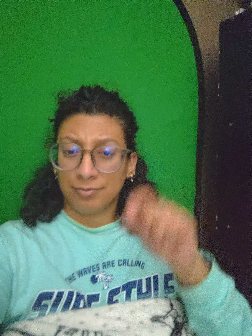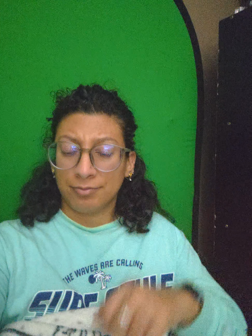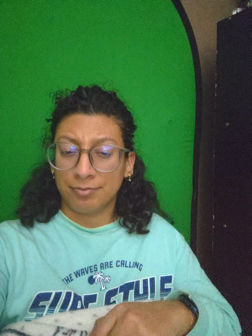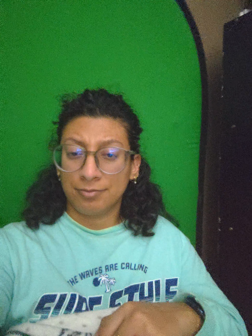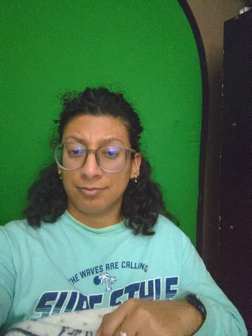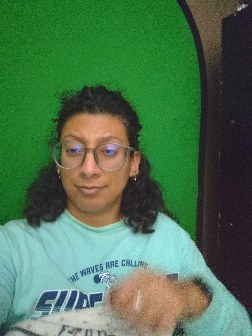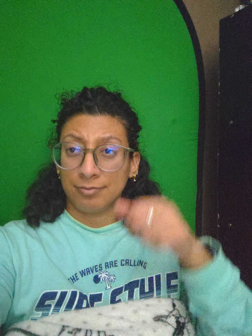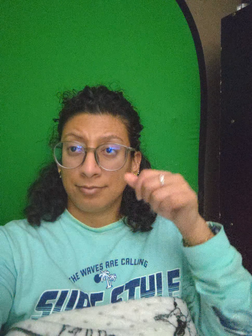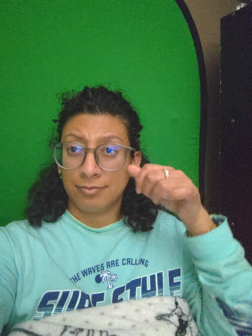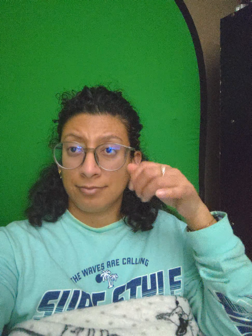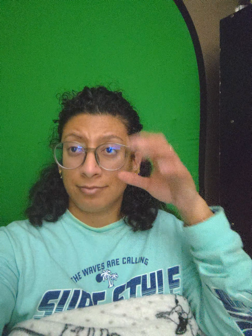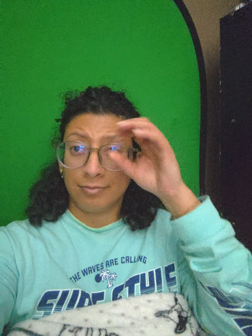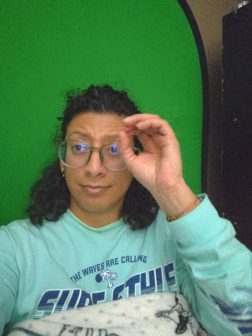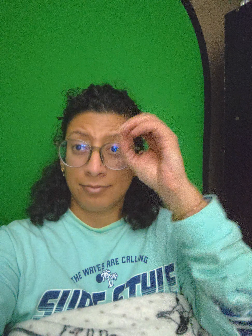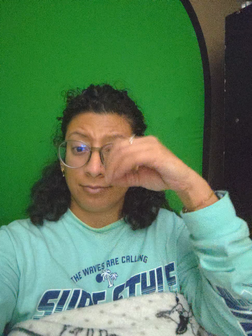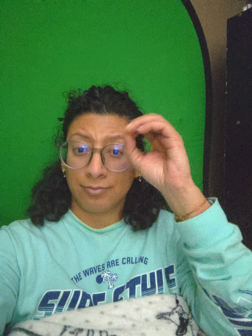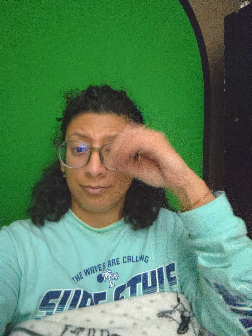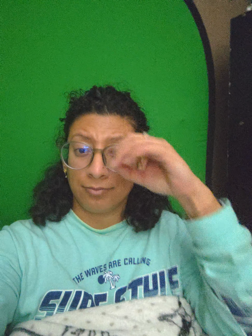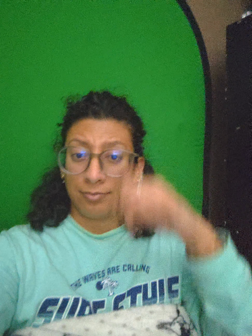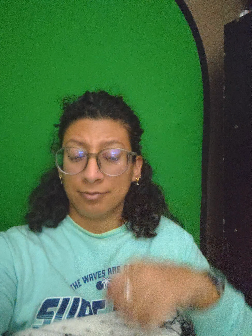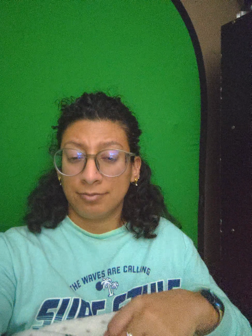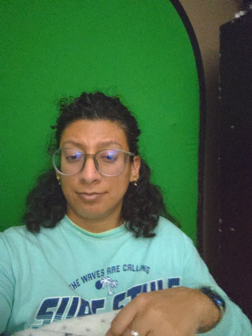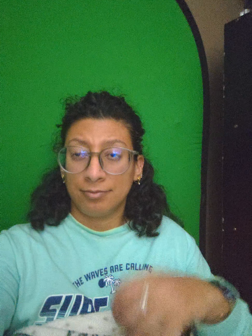owl